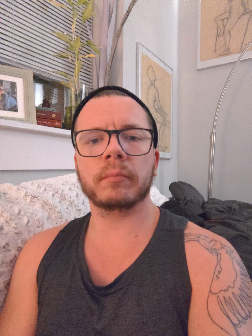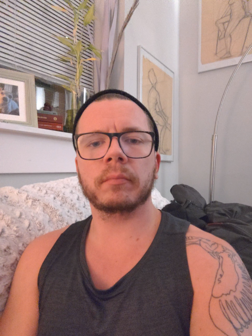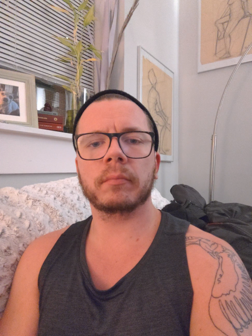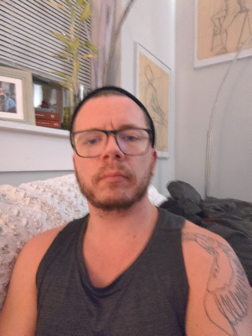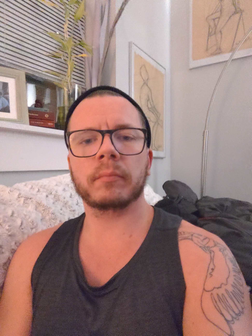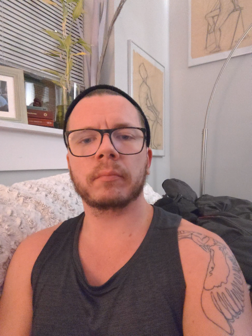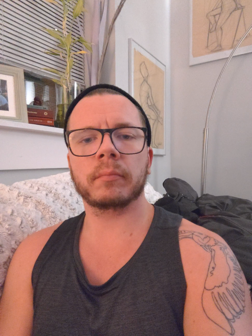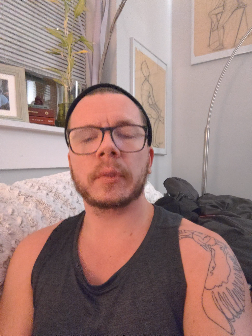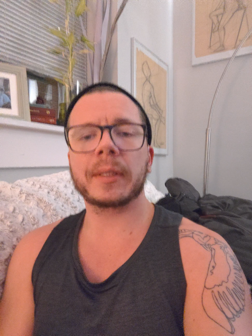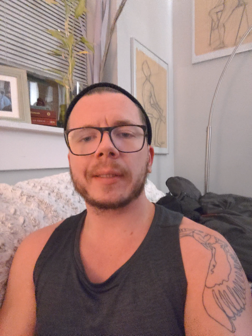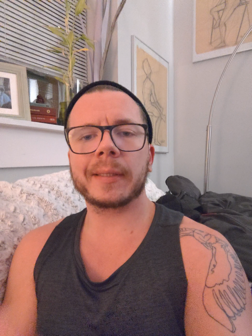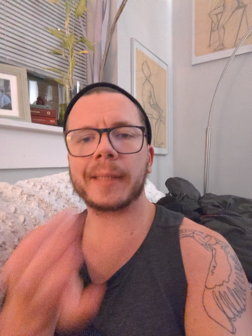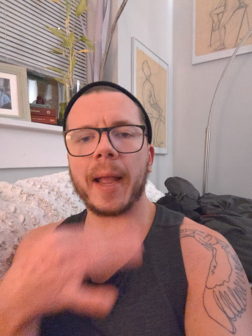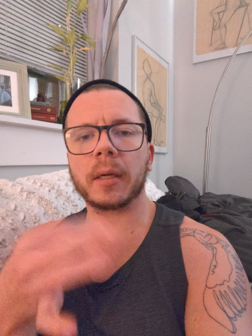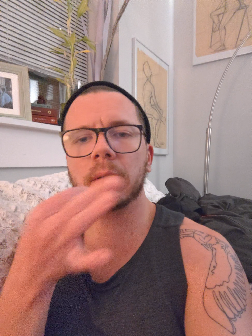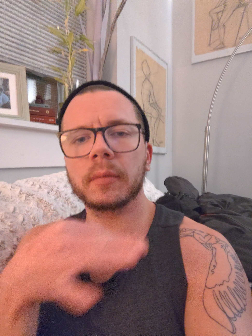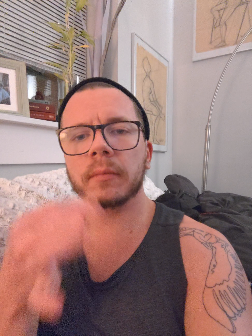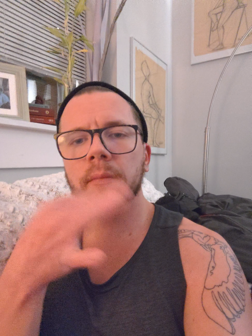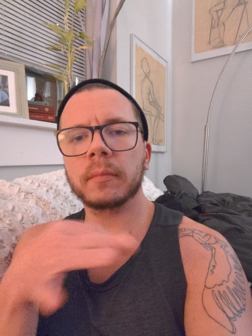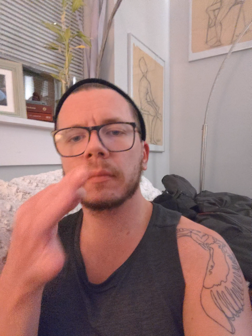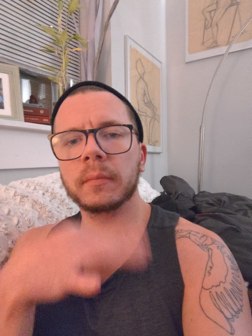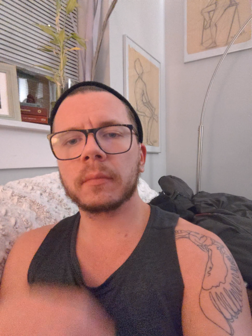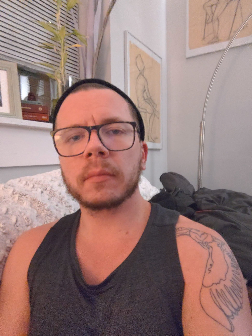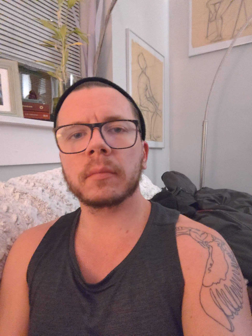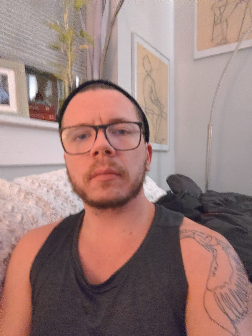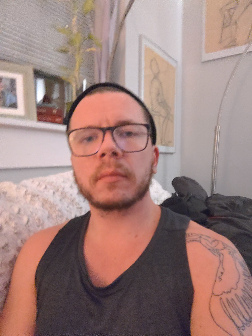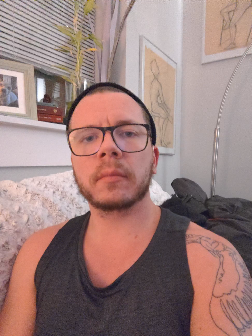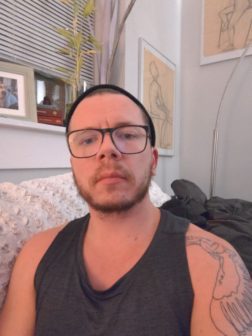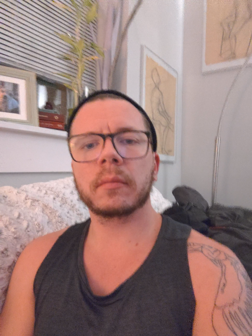snack